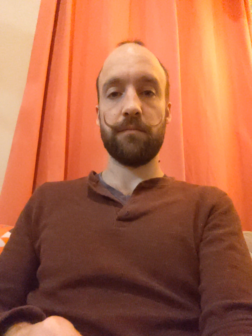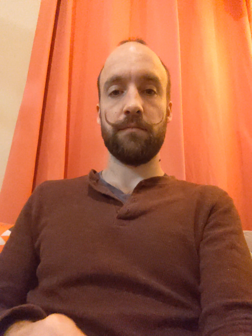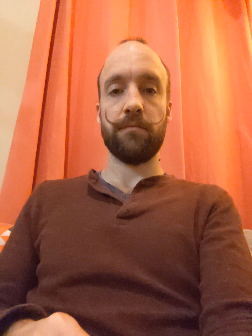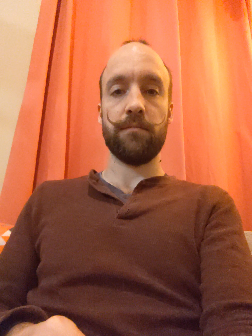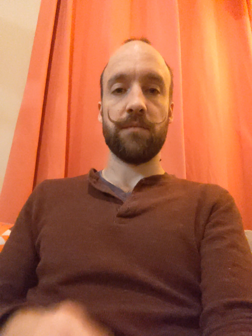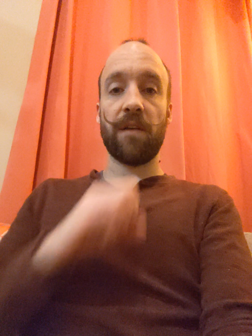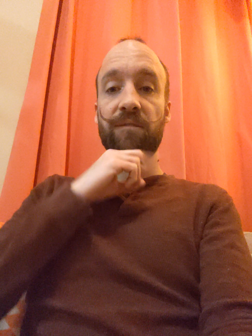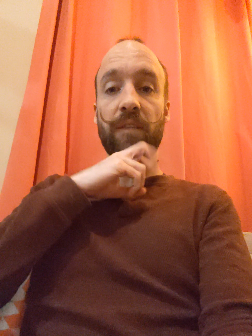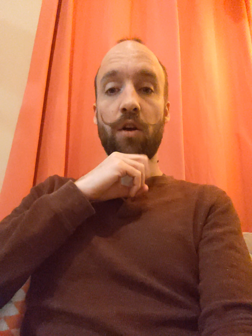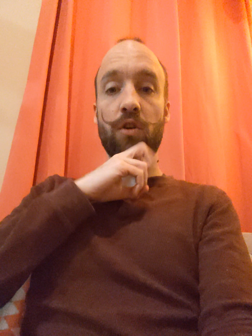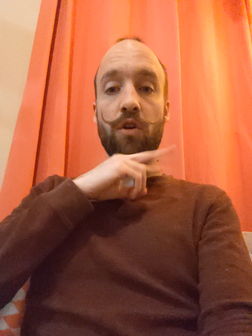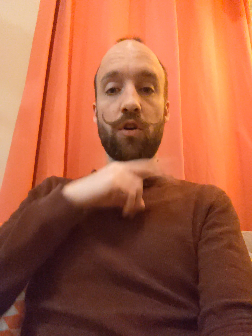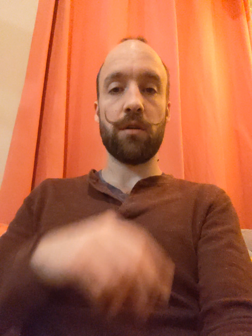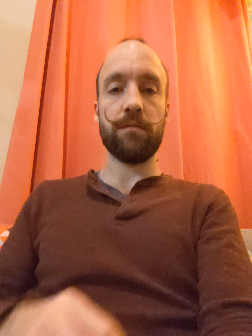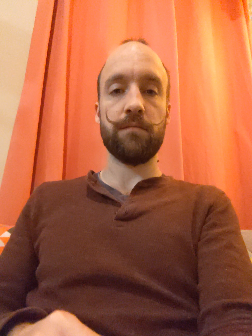frog